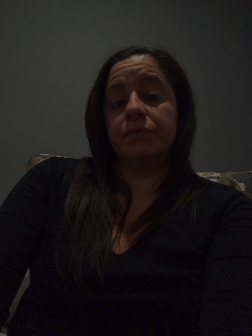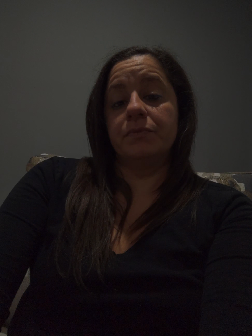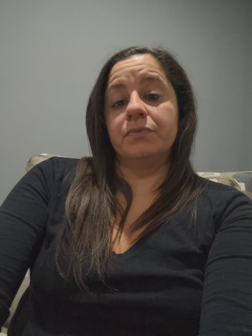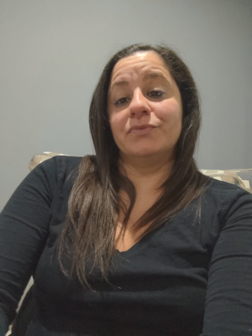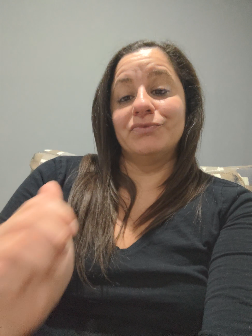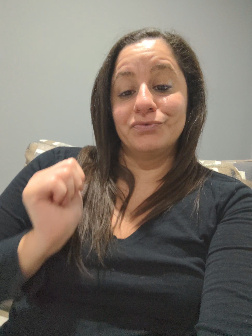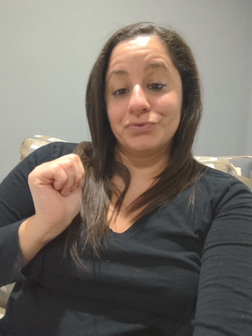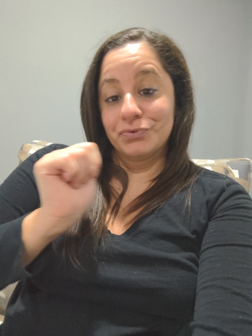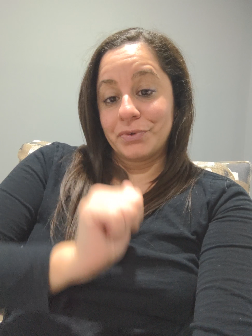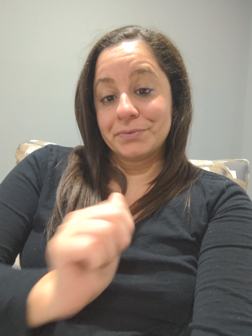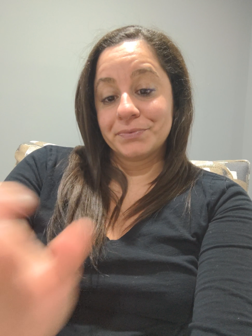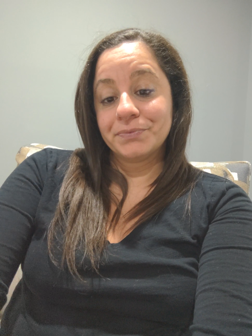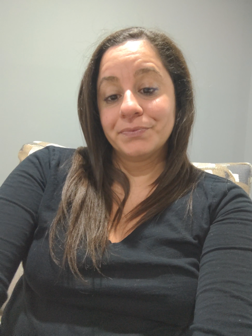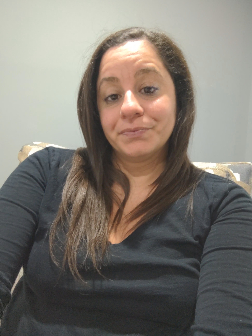jacket